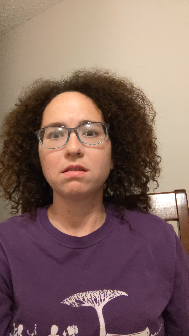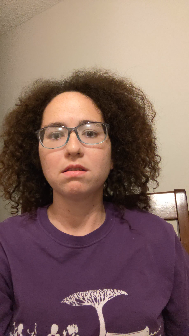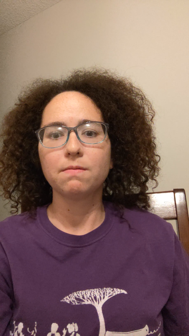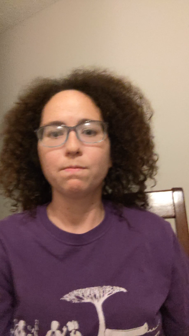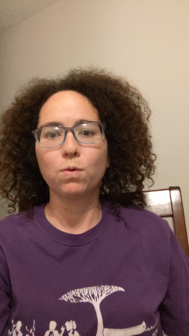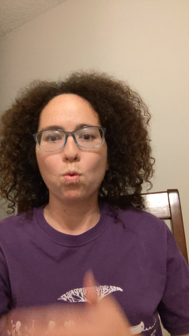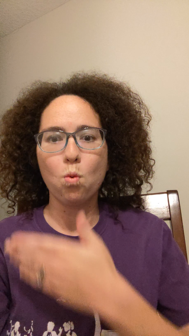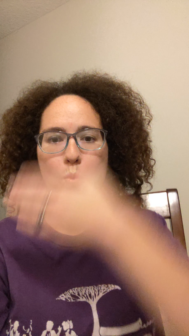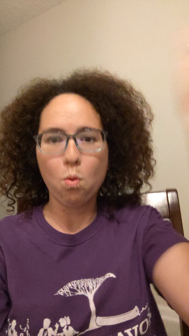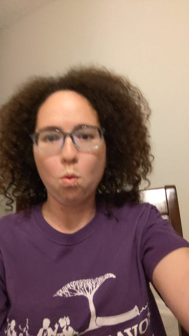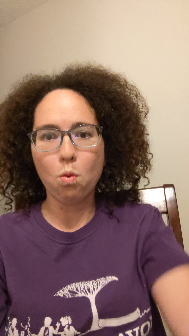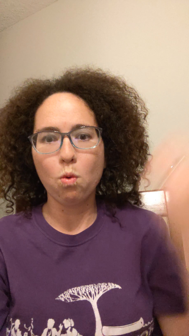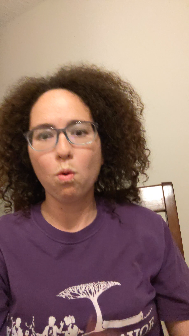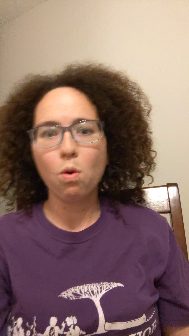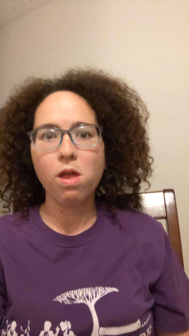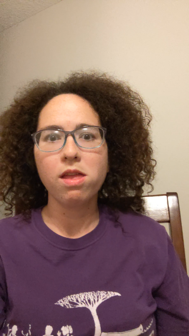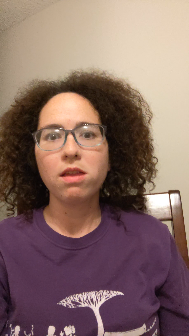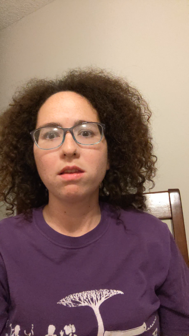all gone